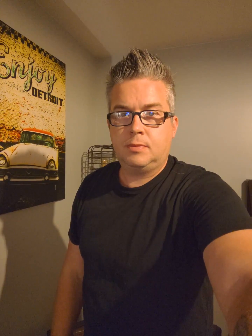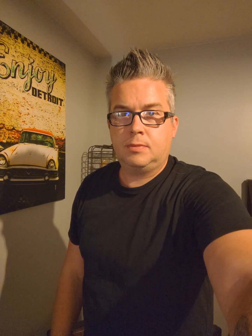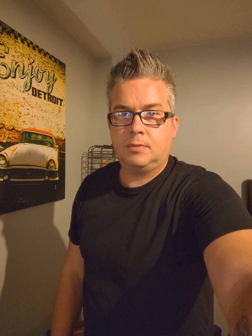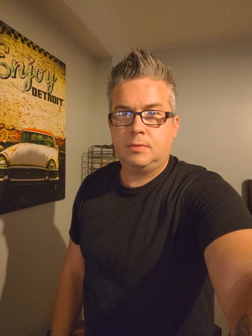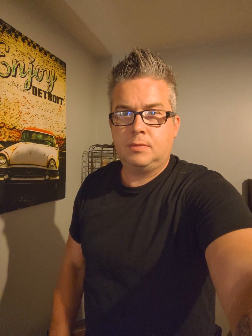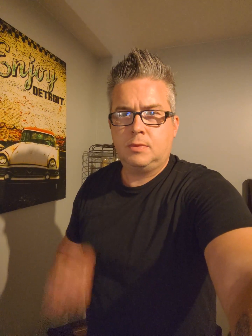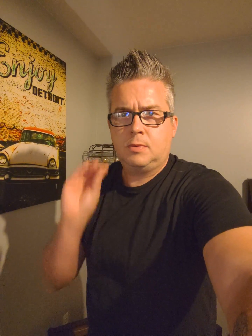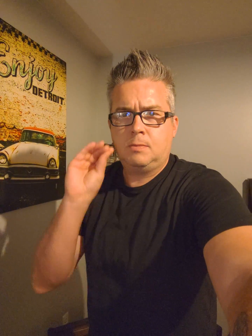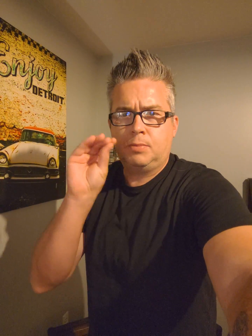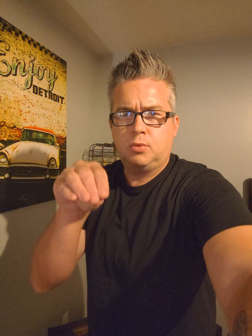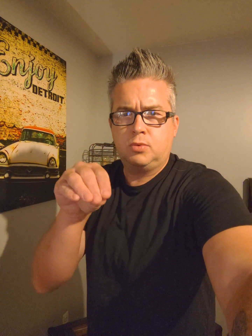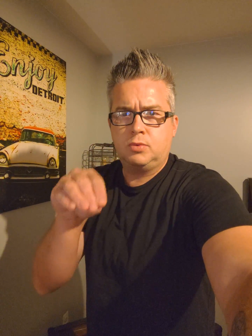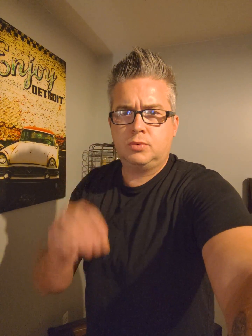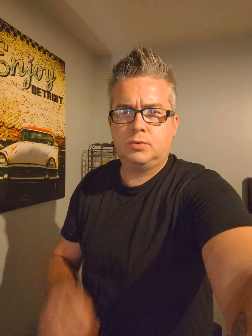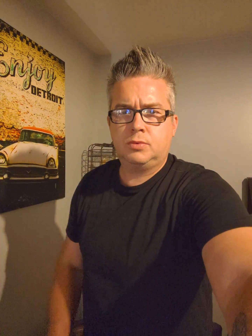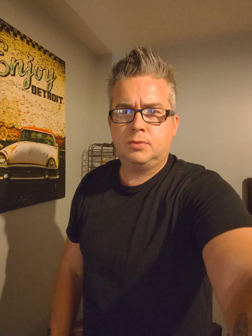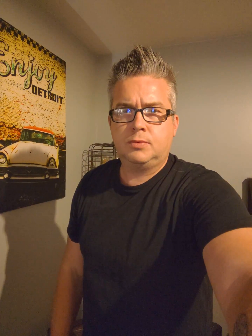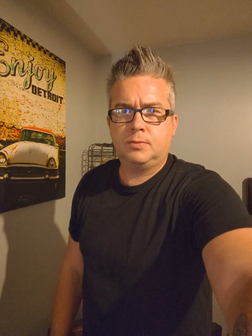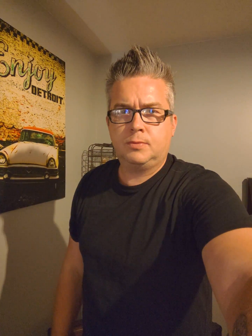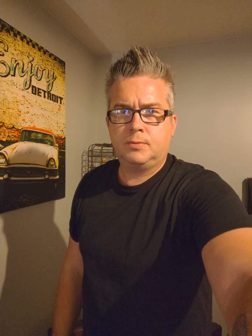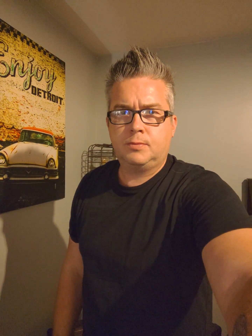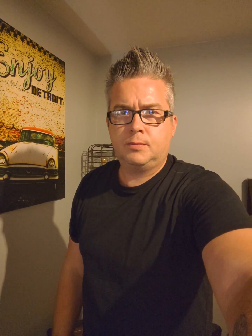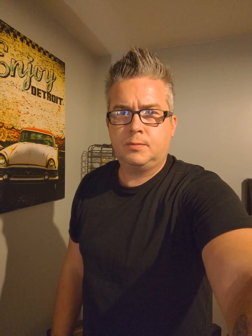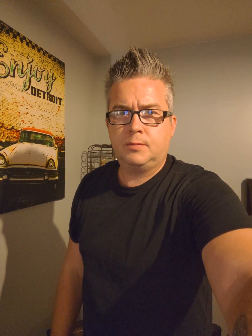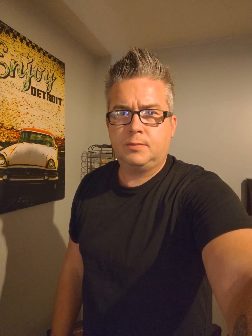put